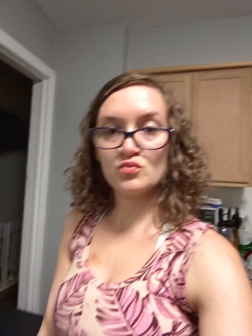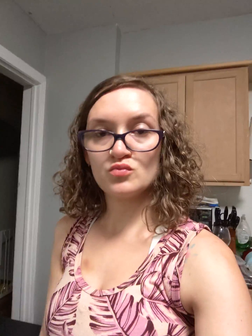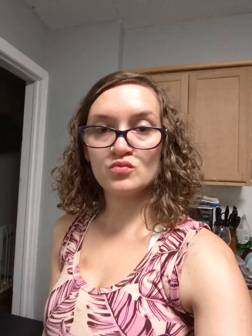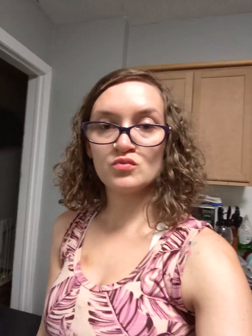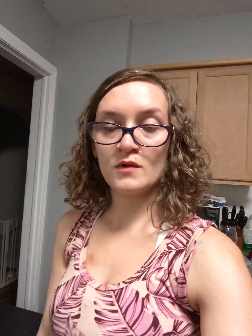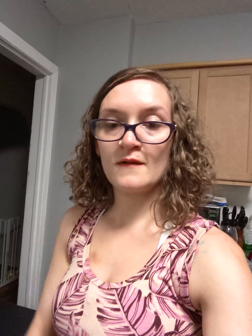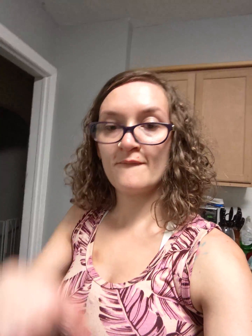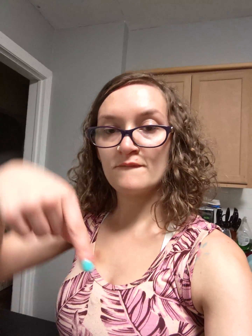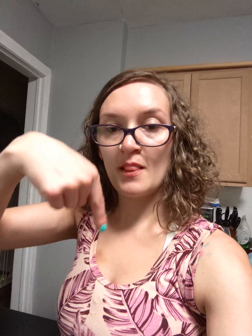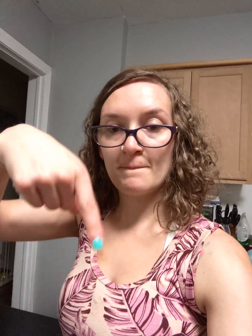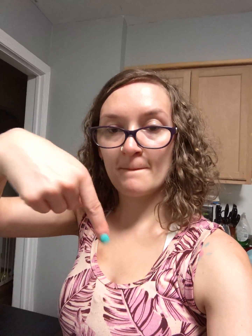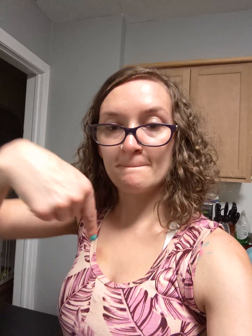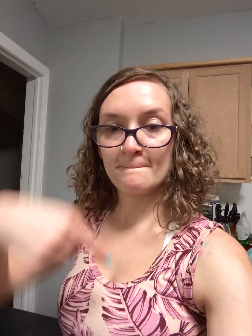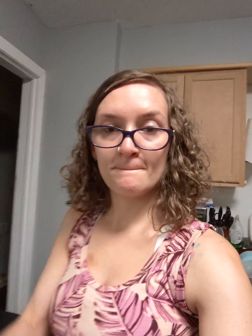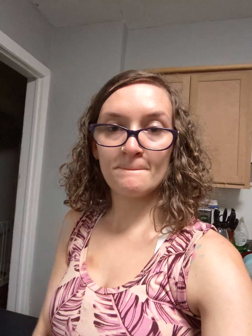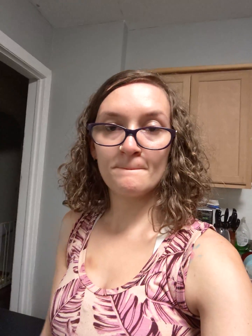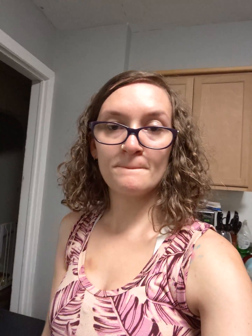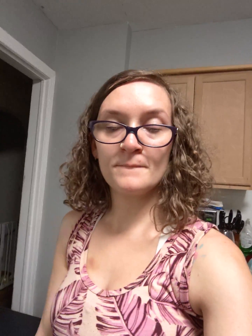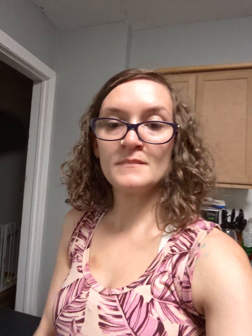flip-flop